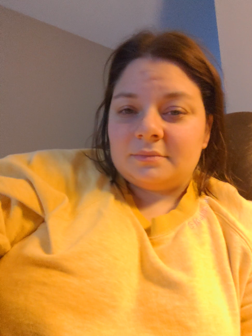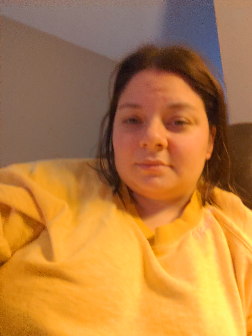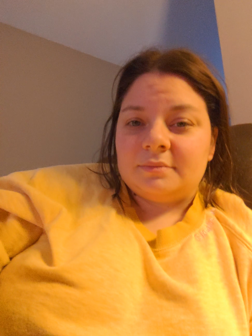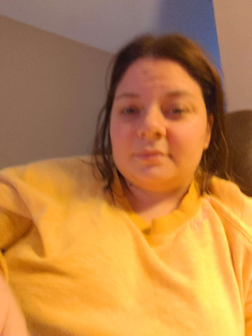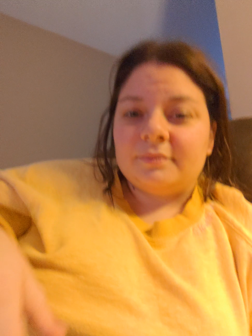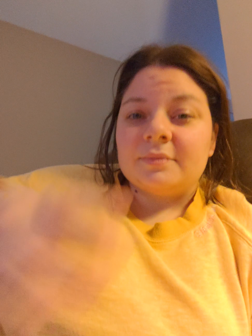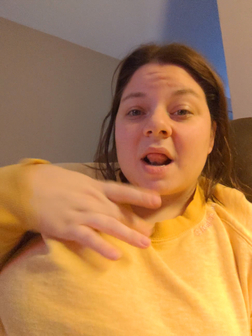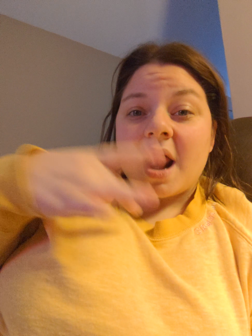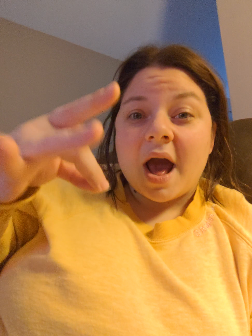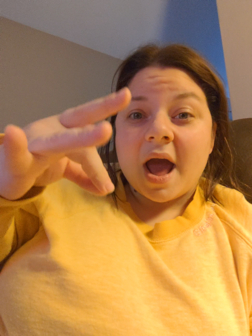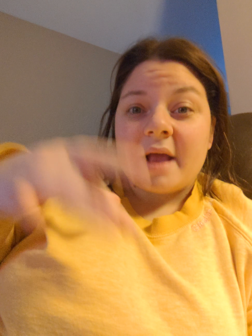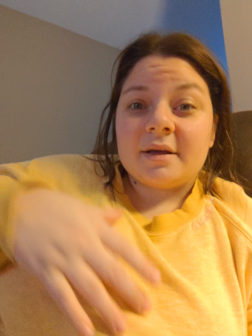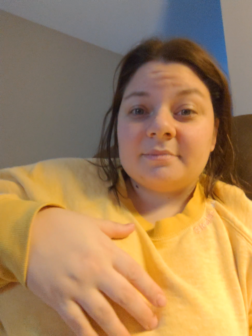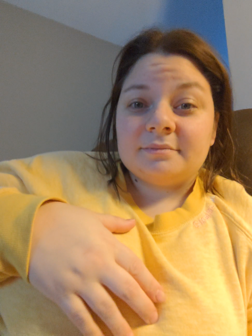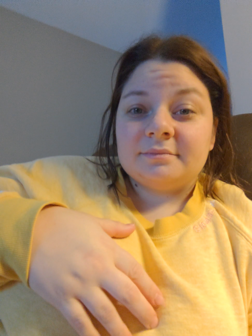like